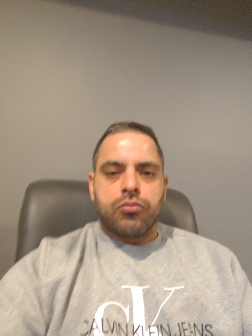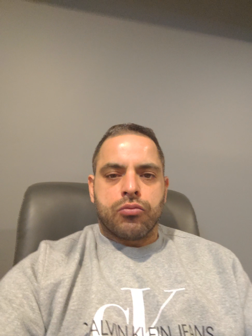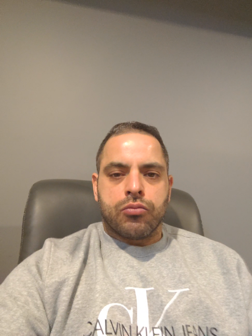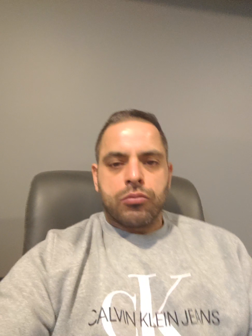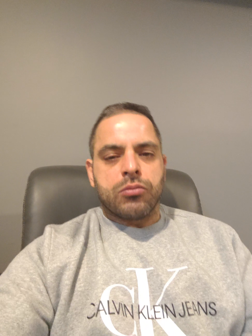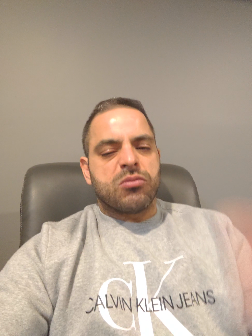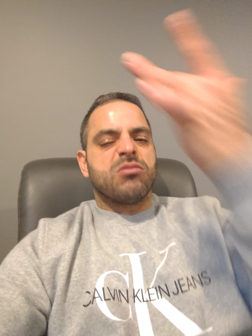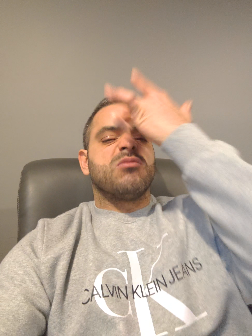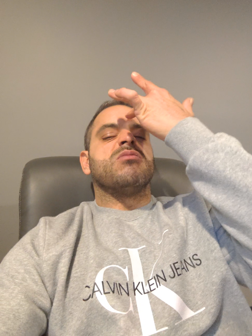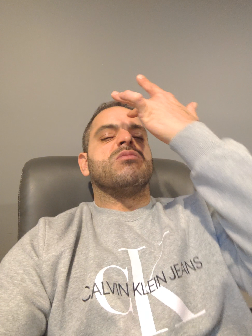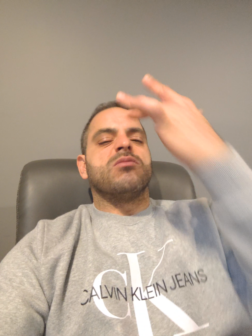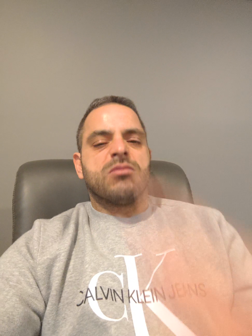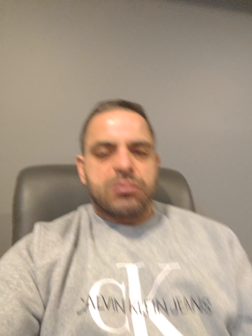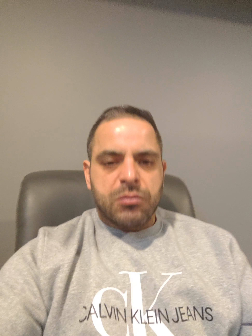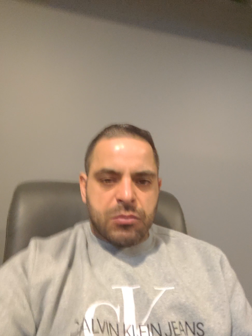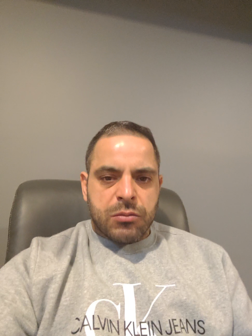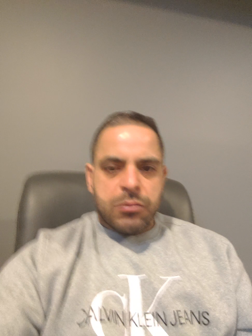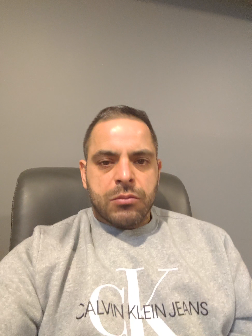sick